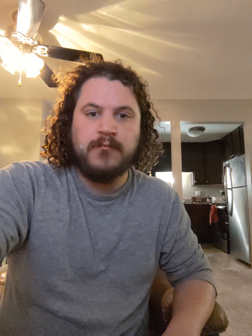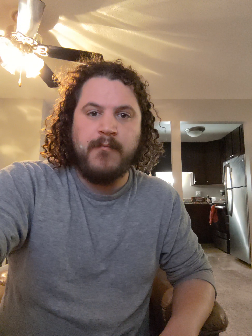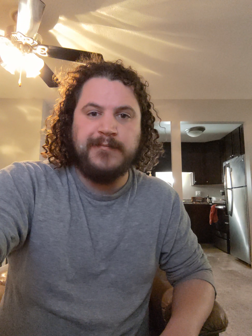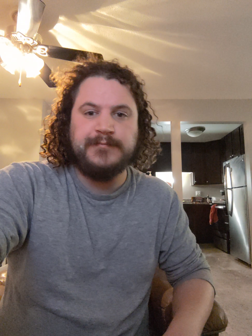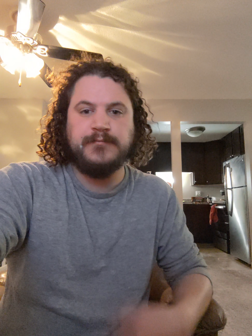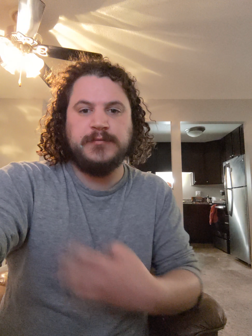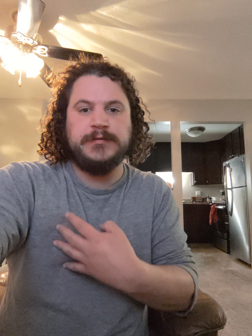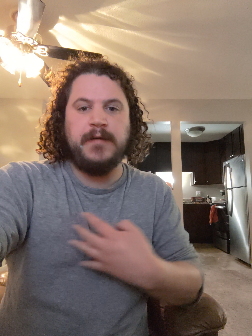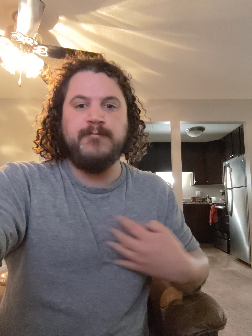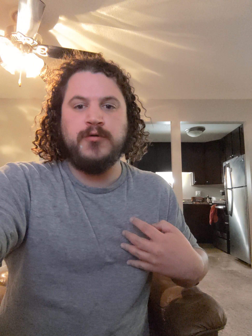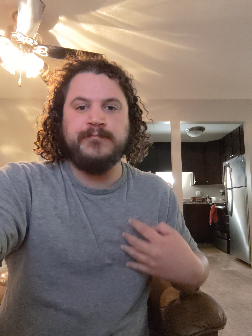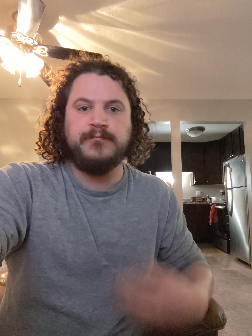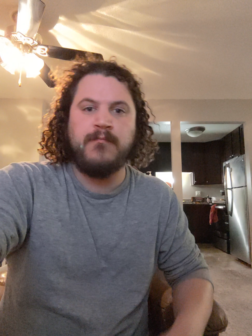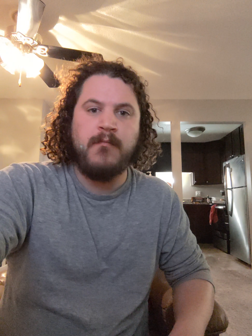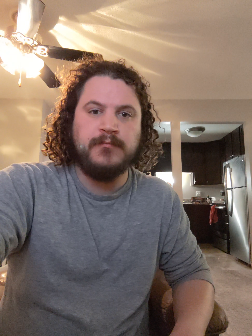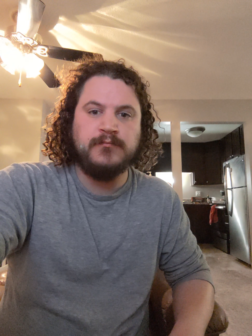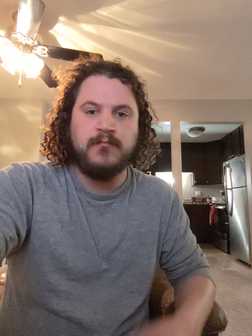zebra